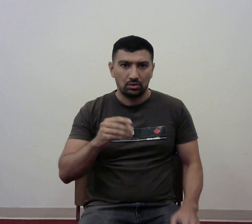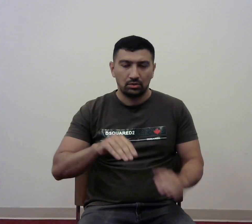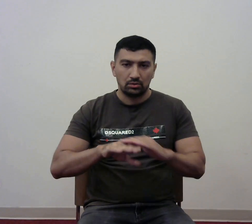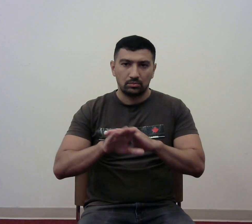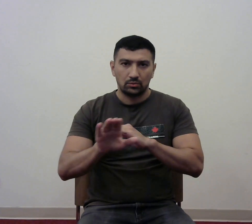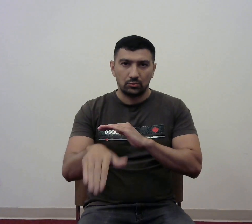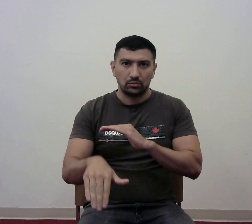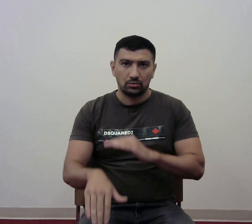getmək